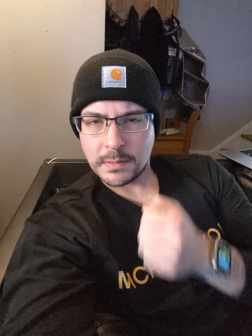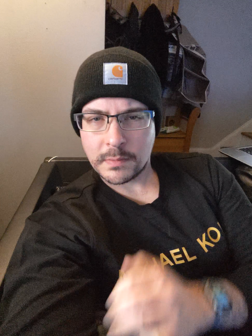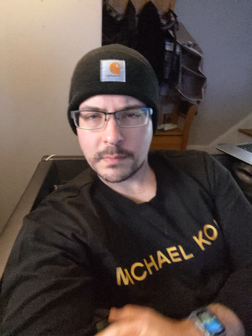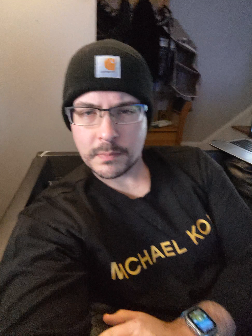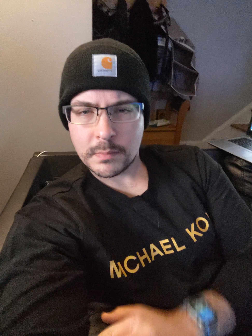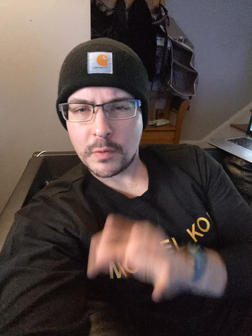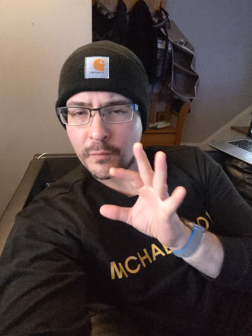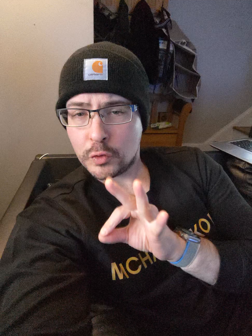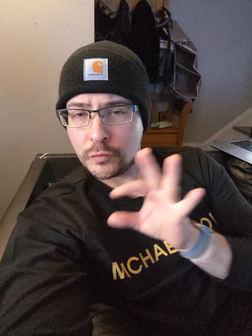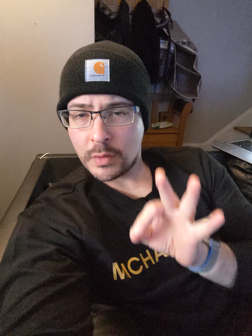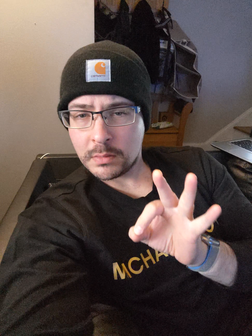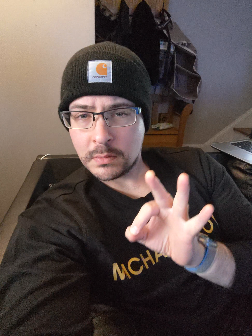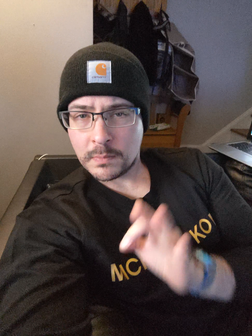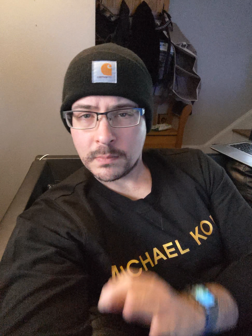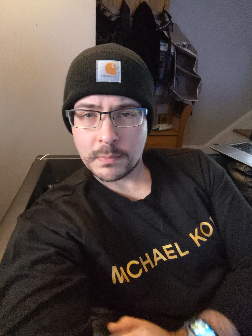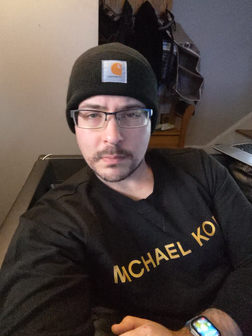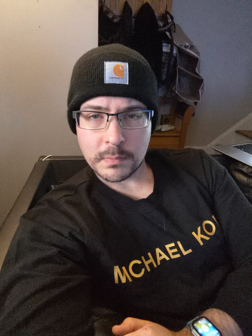french fries